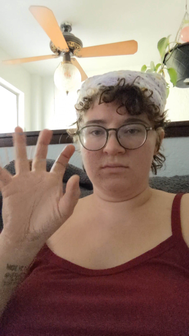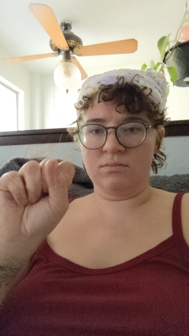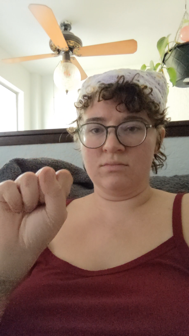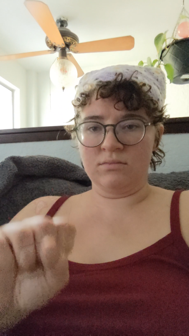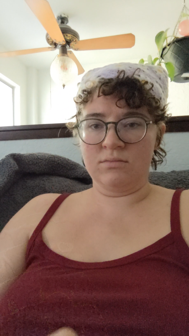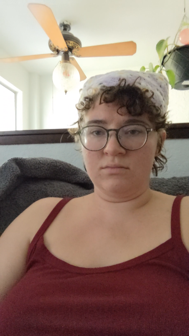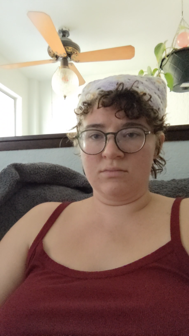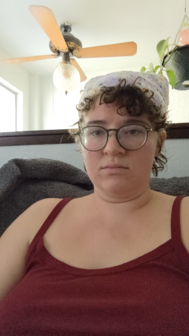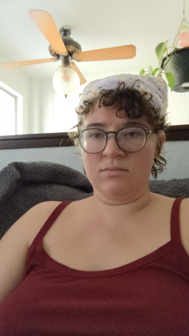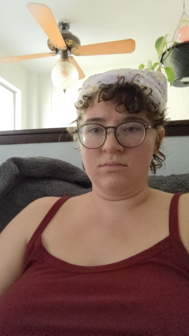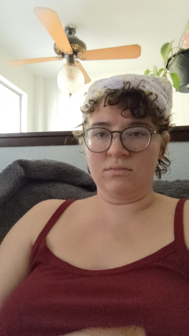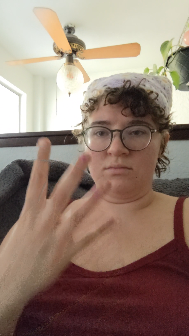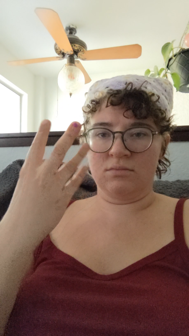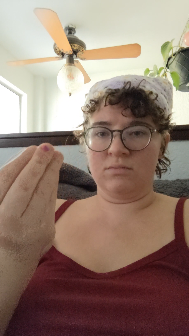got to